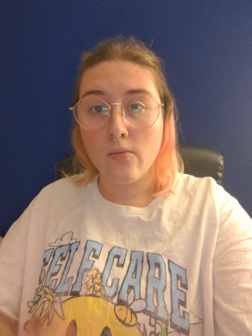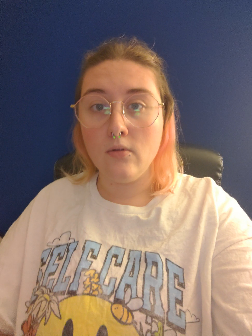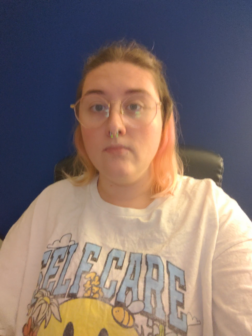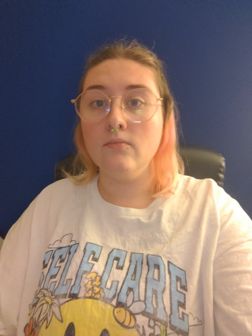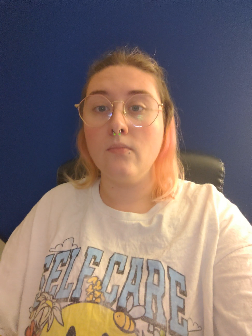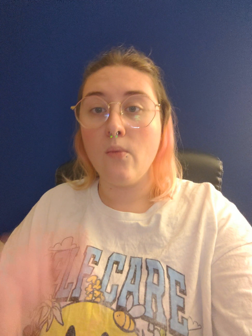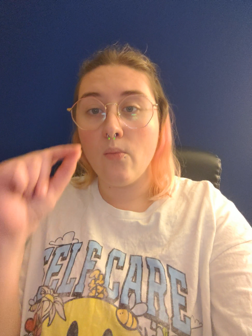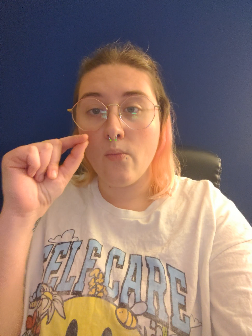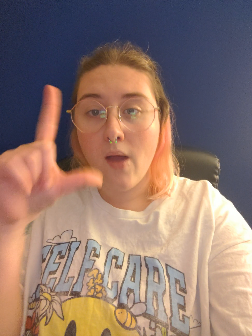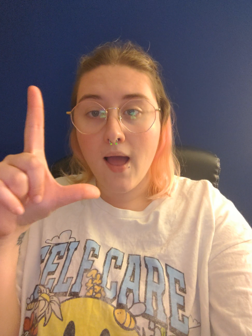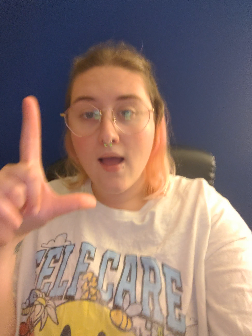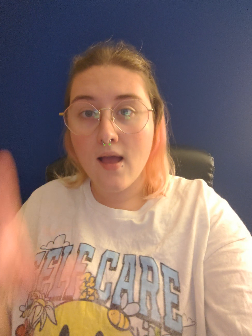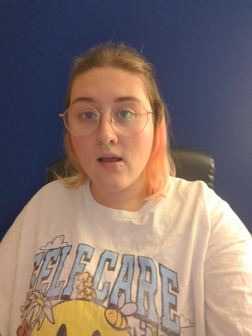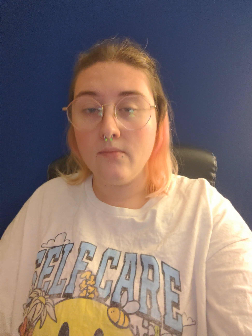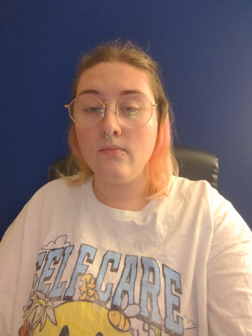wake